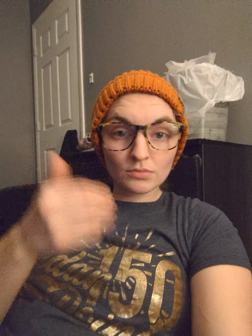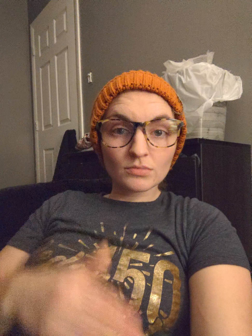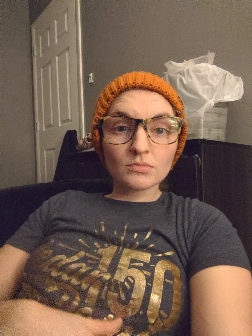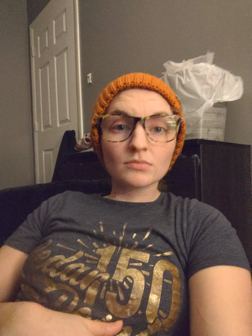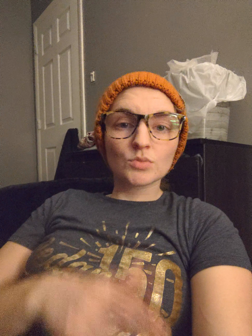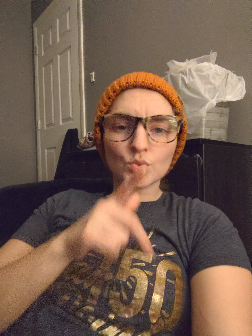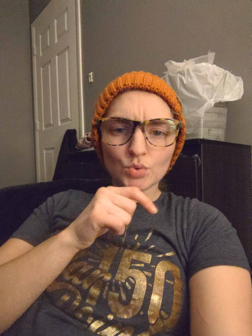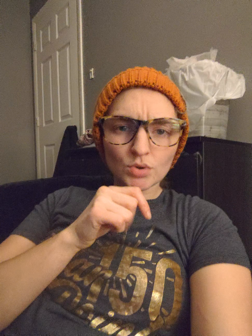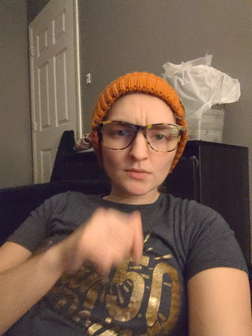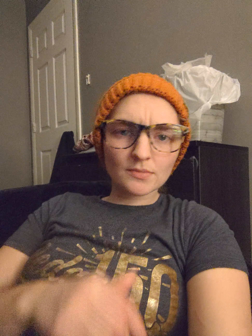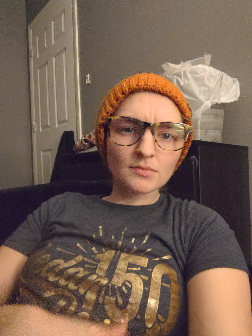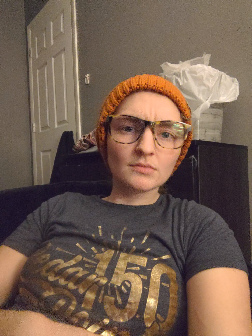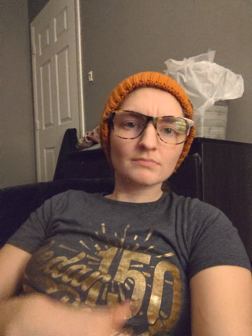who